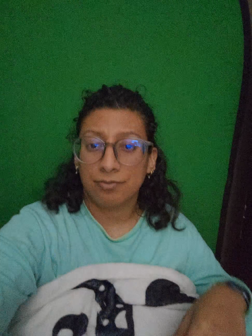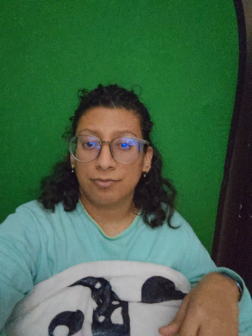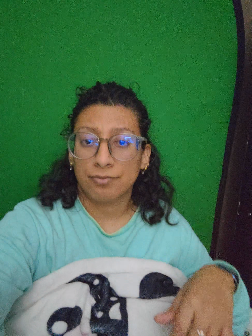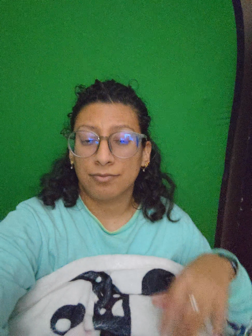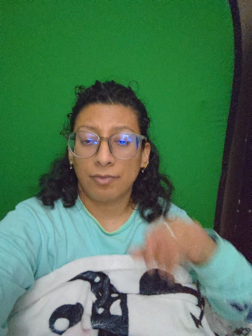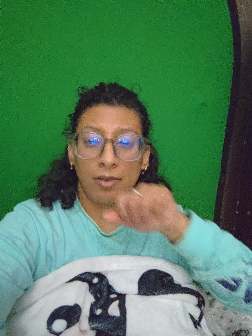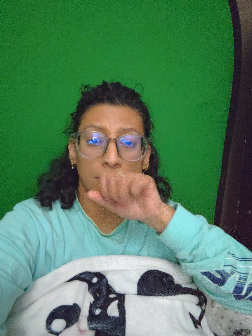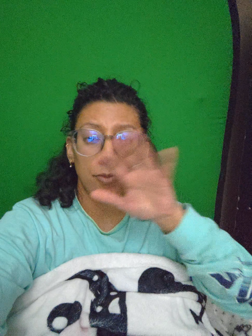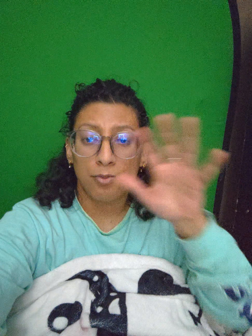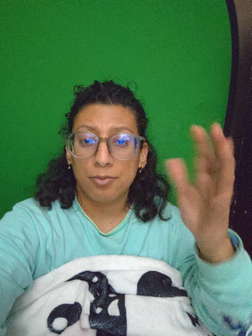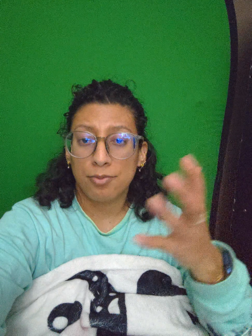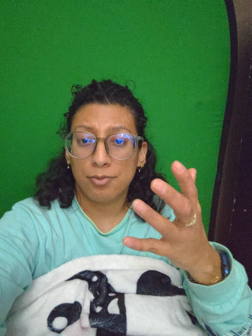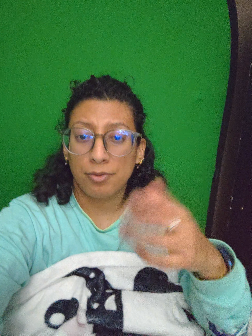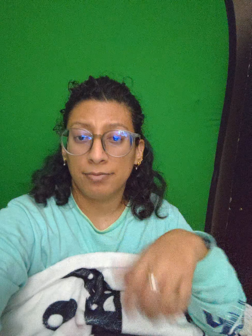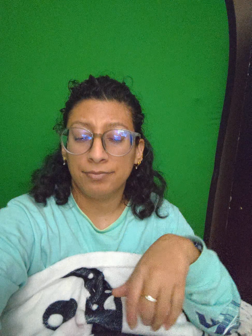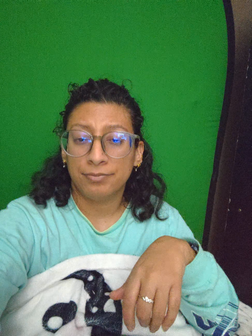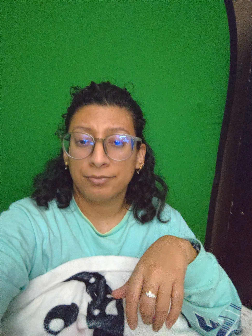balloon